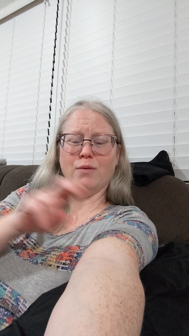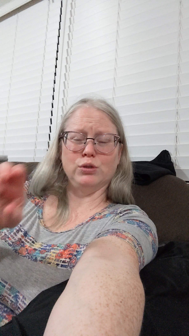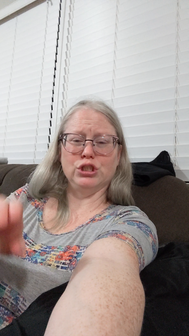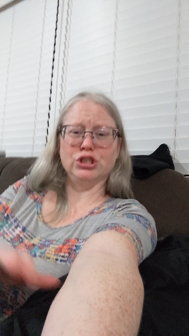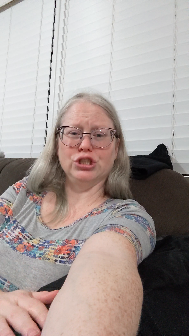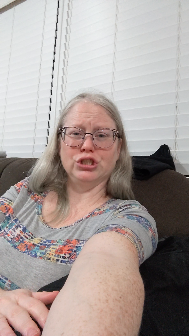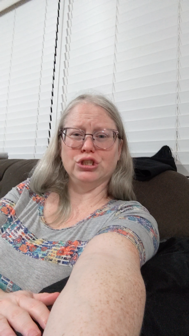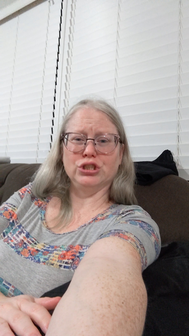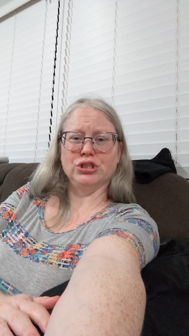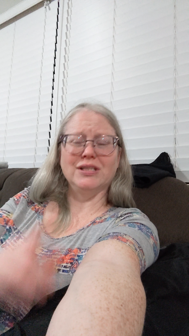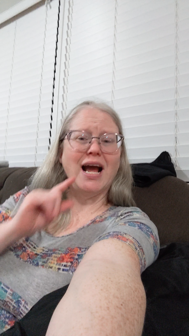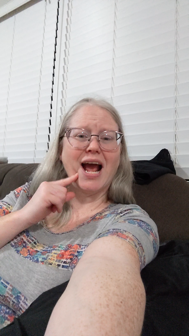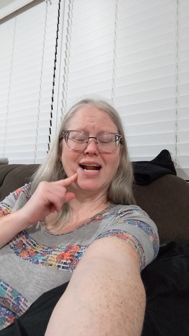candy